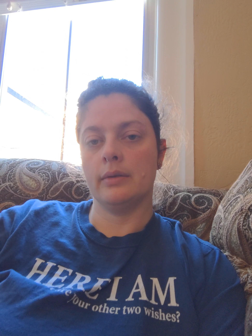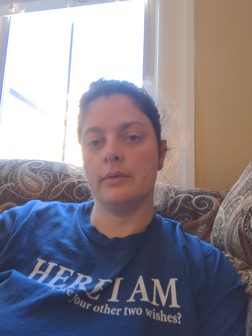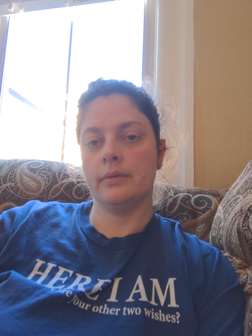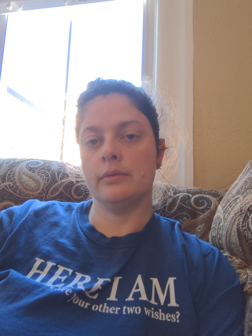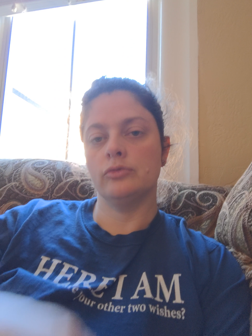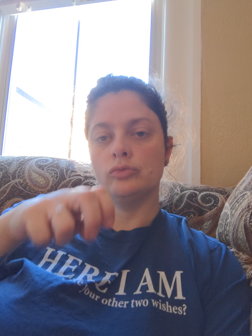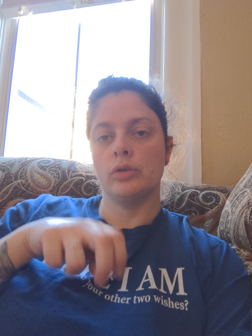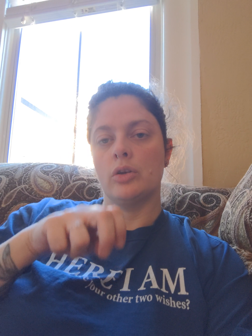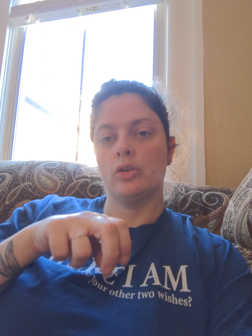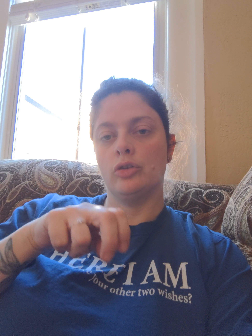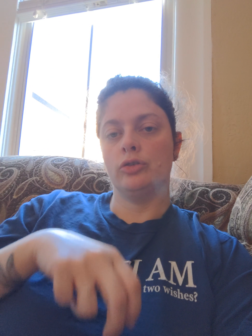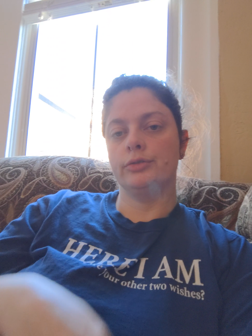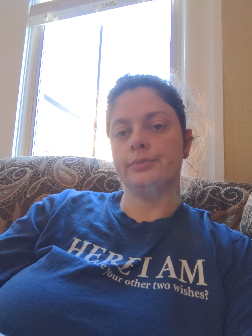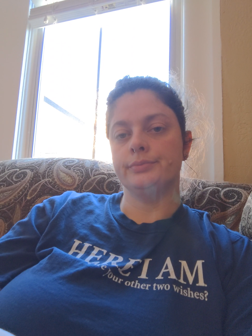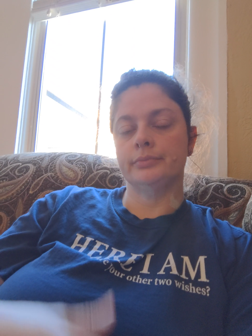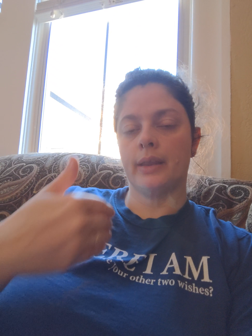chair